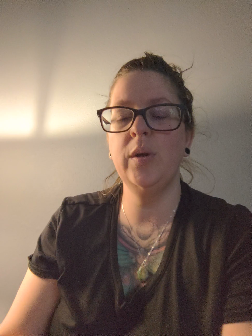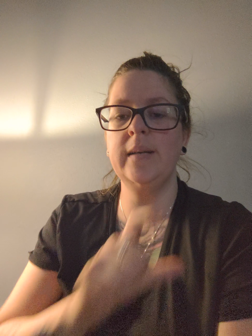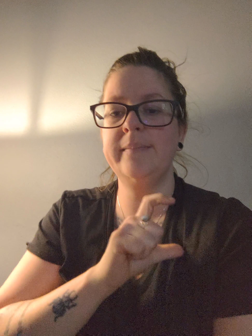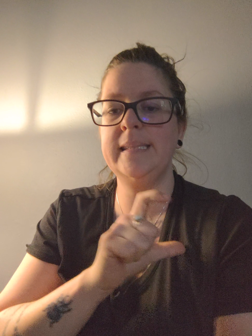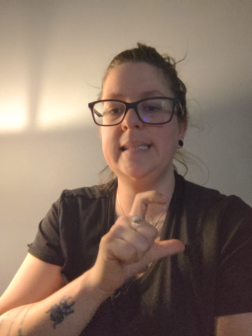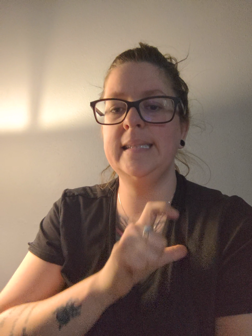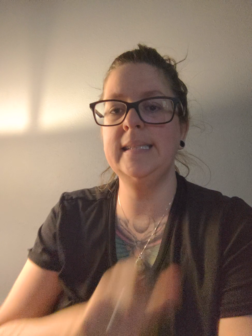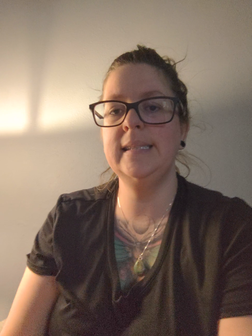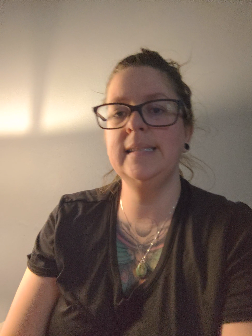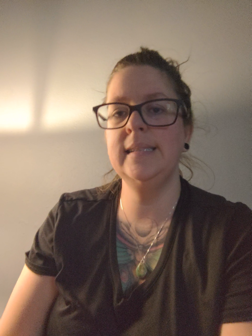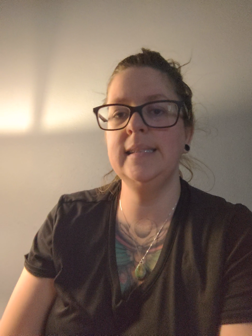police